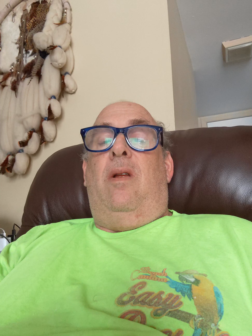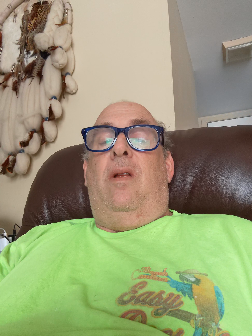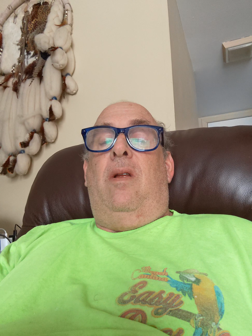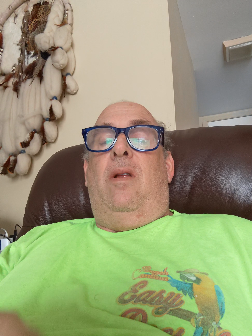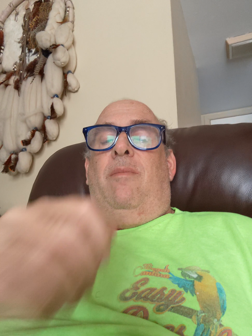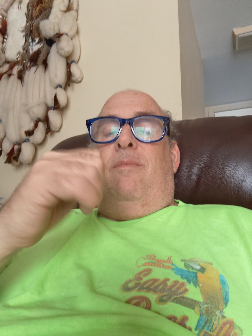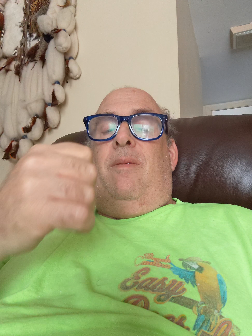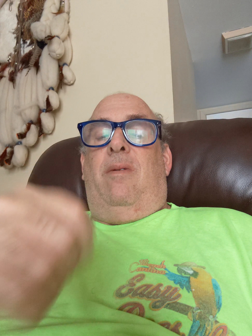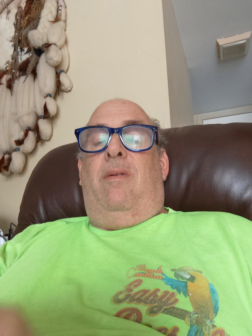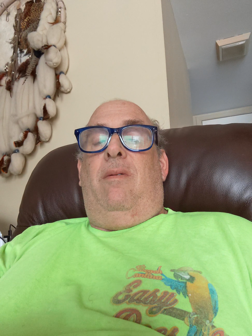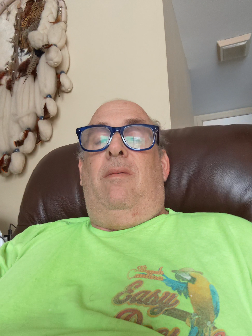make